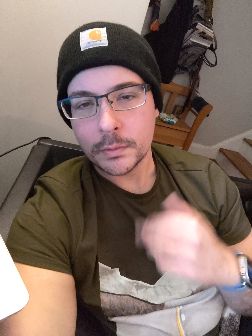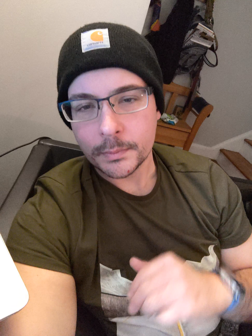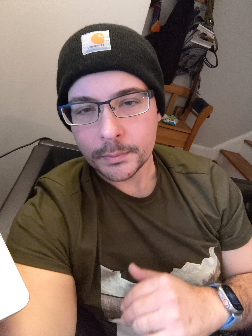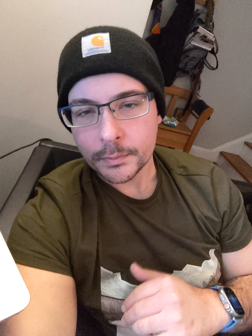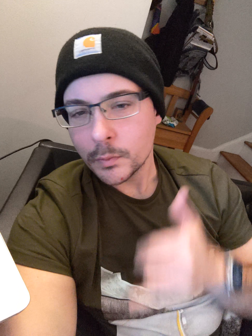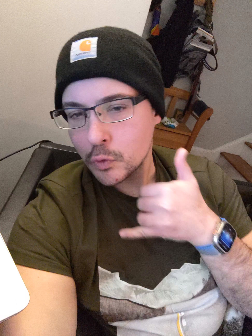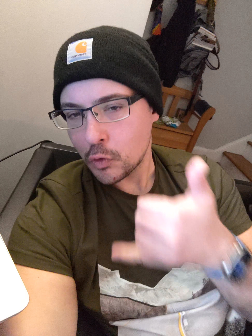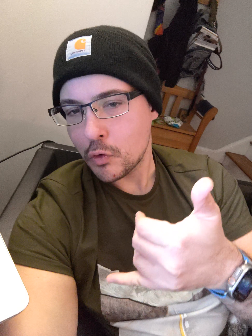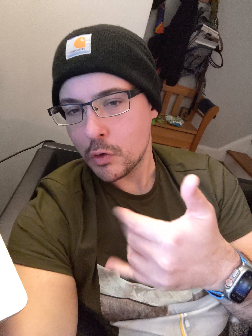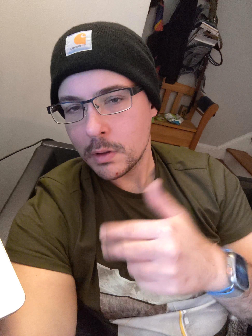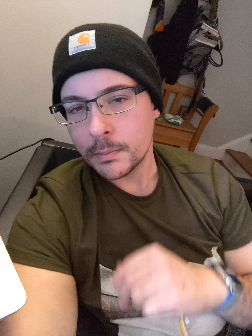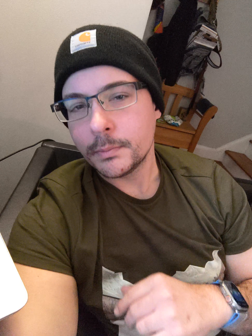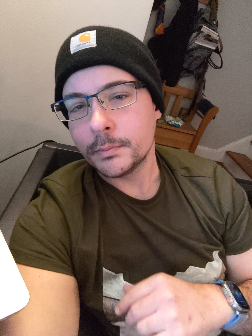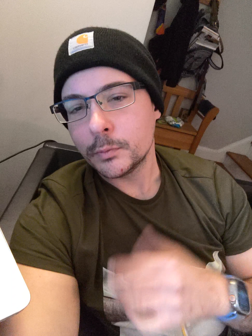call on the phone